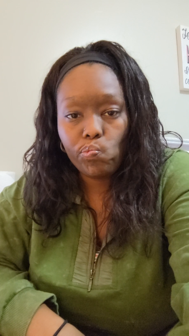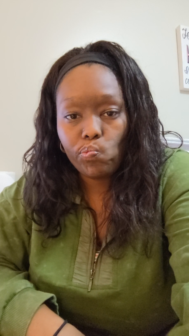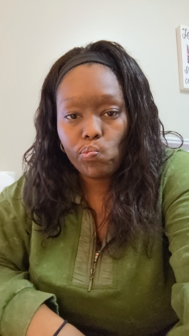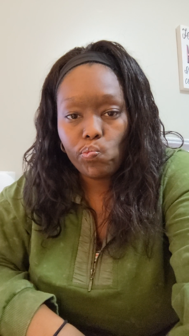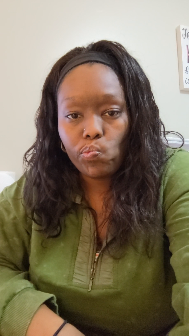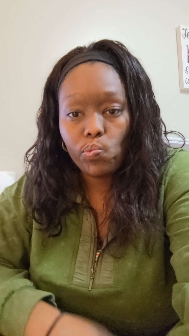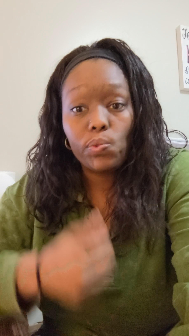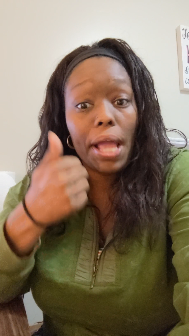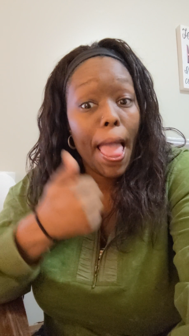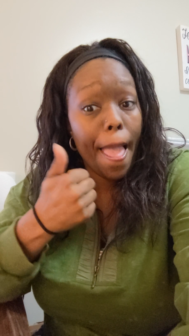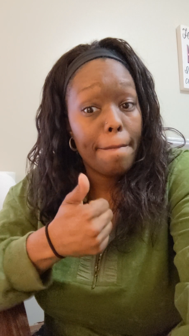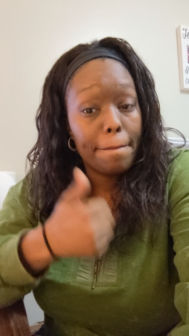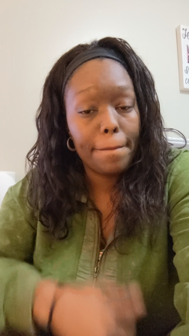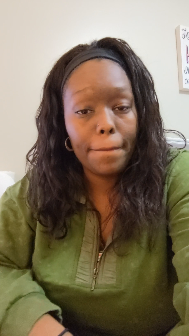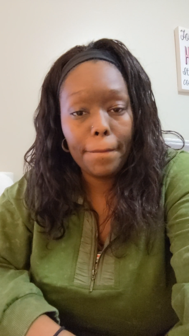help